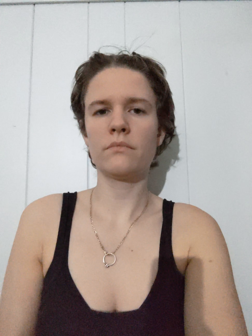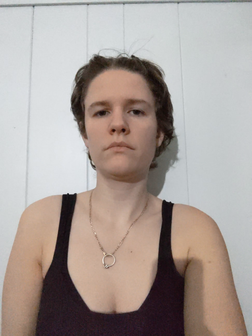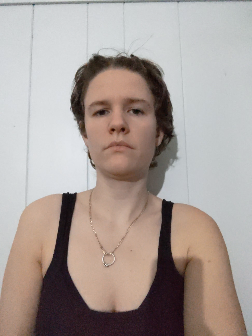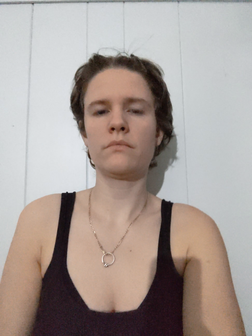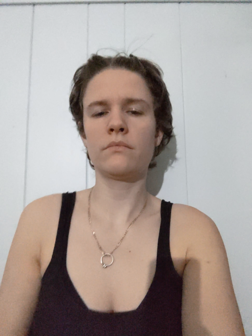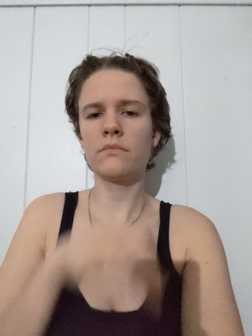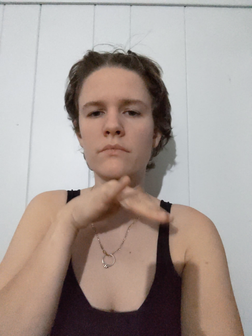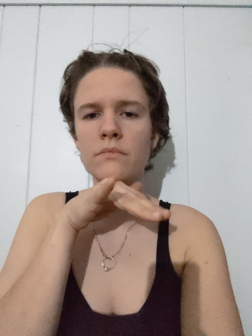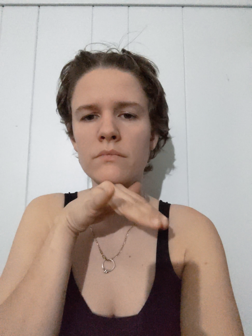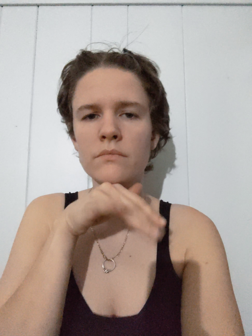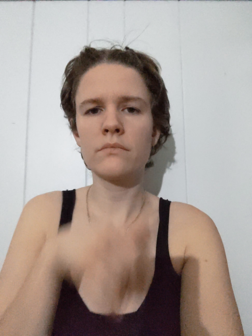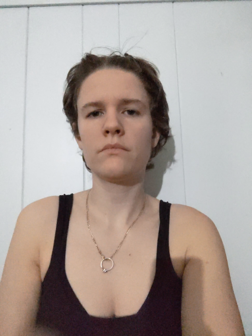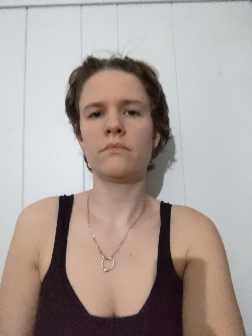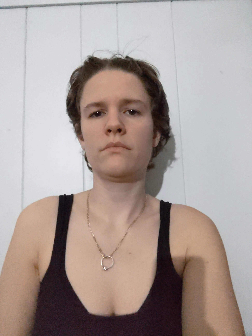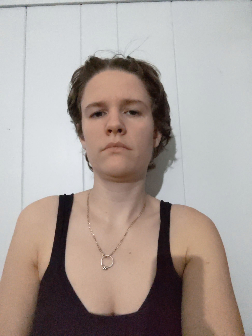dirty